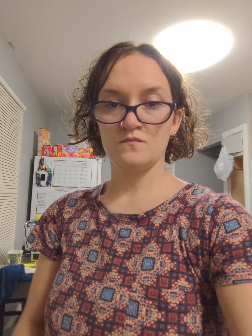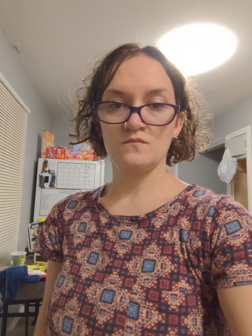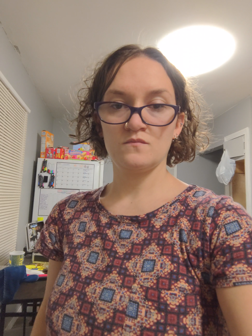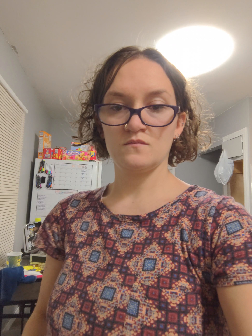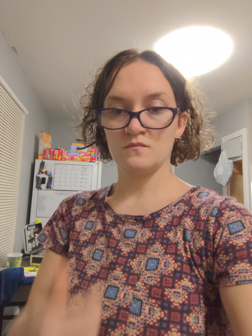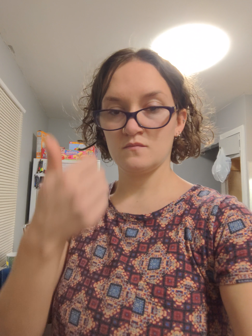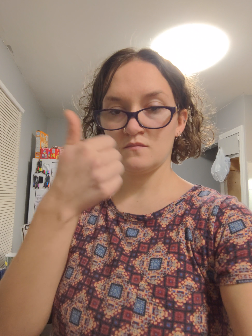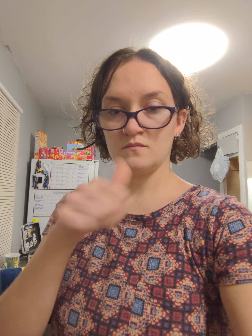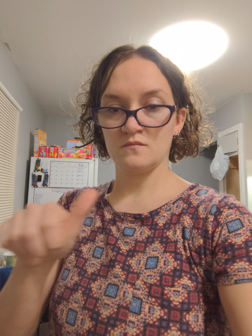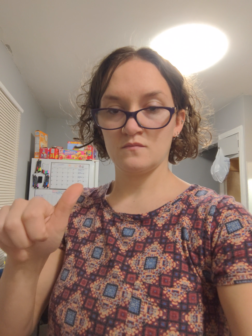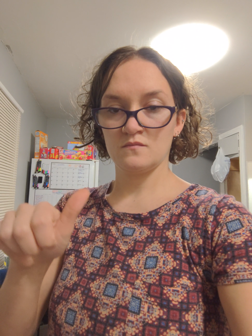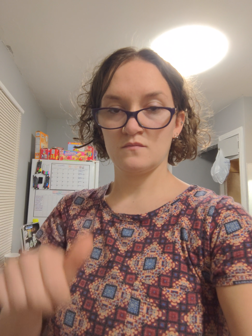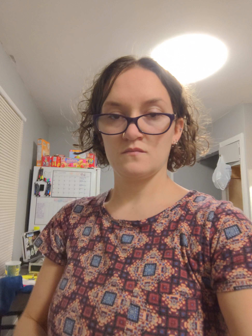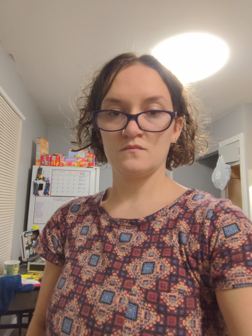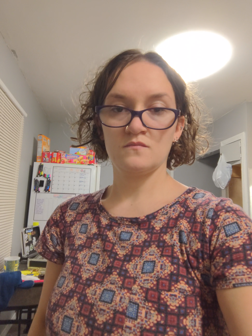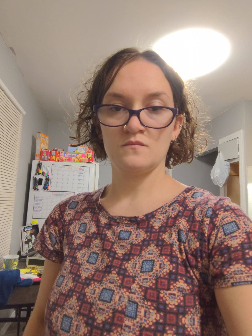any